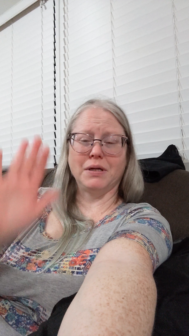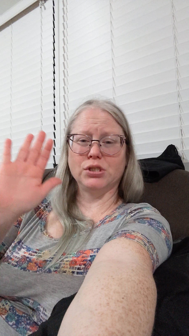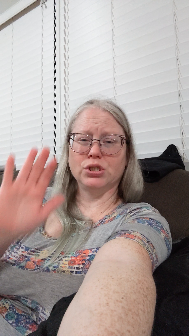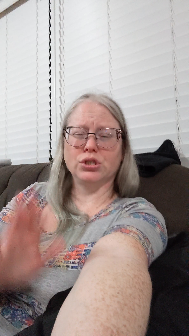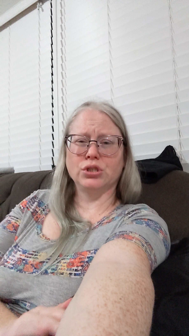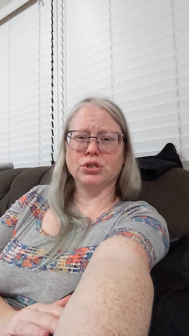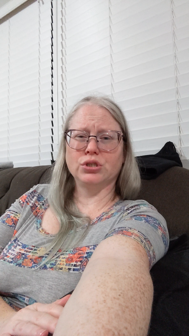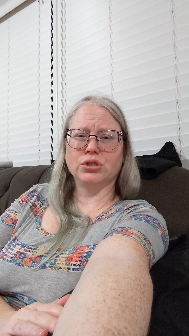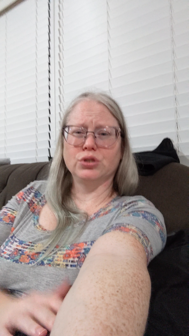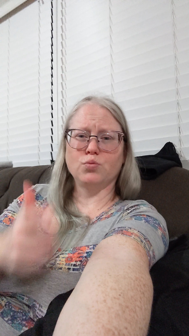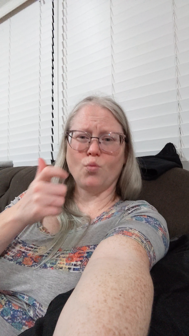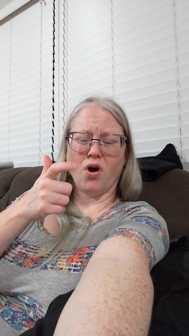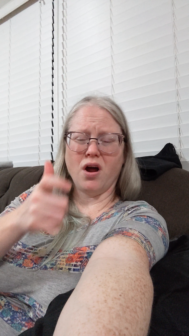run